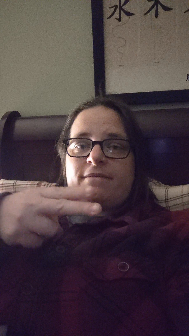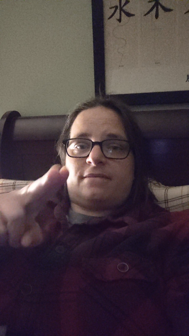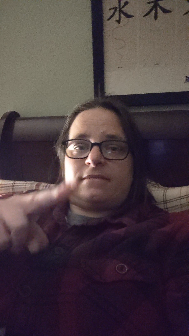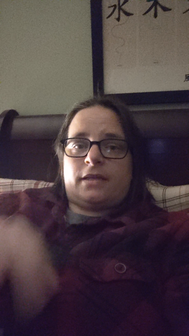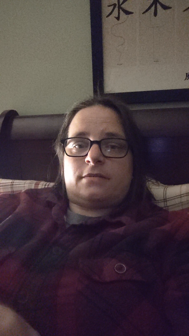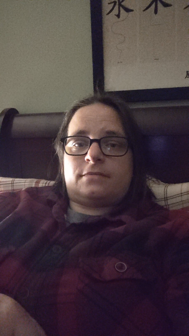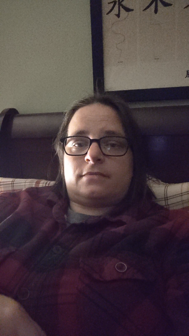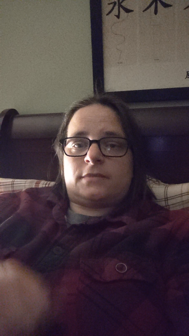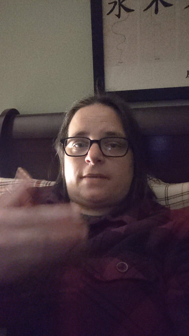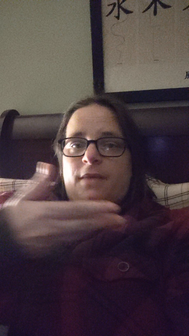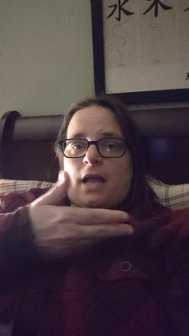baby